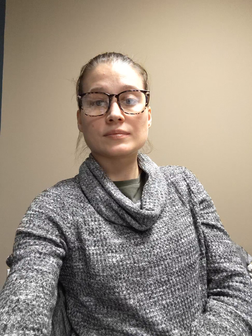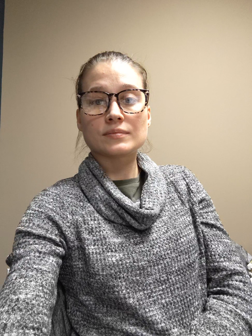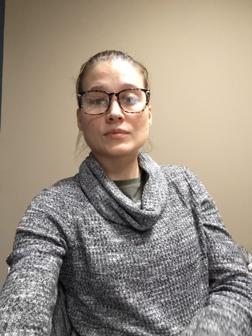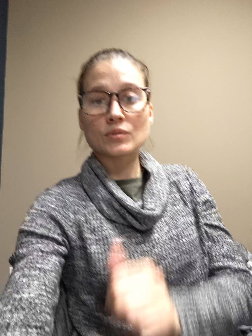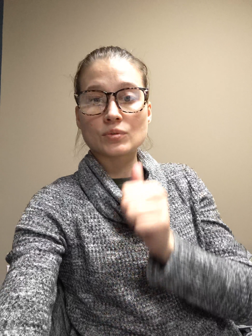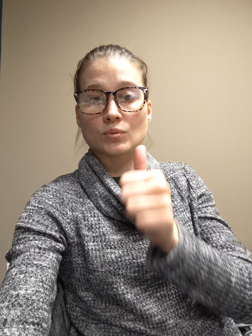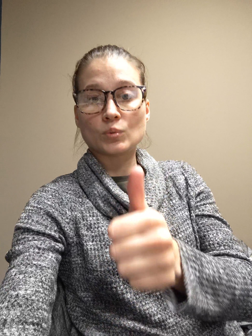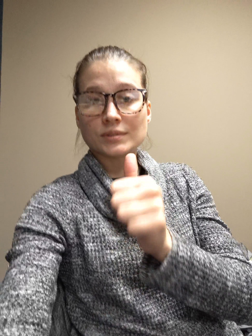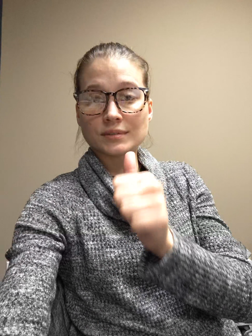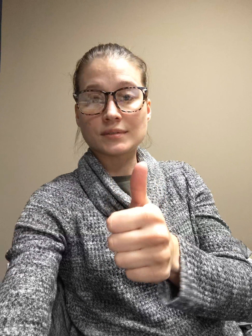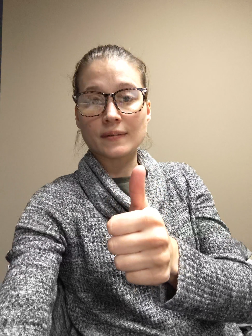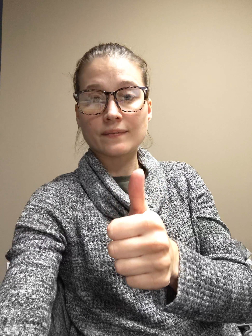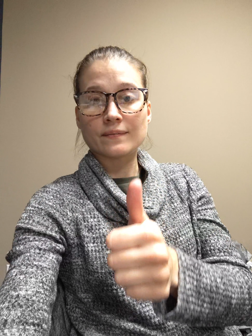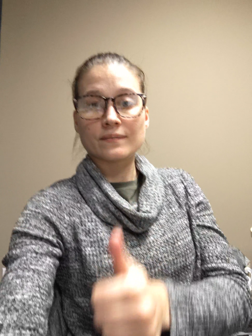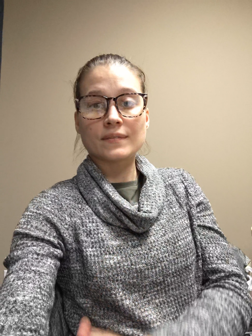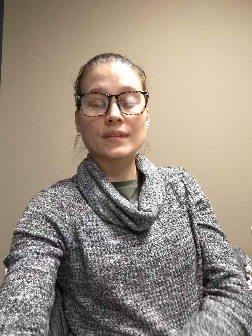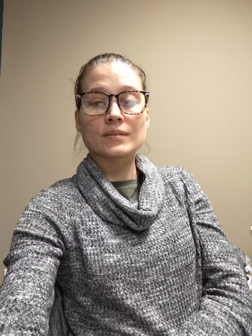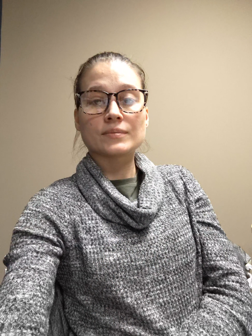yourself